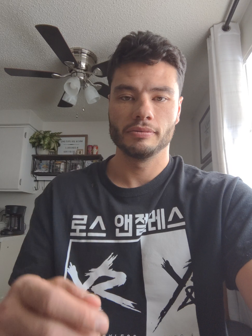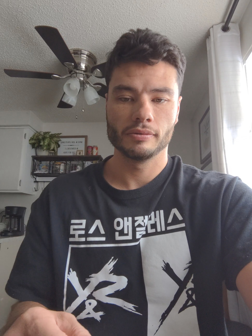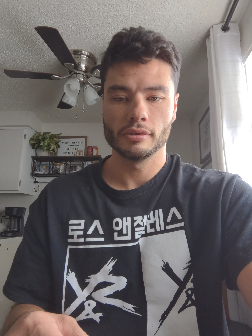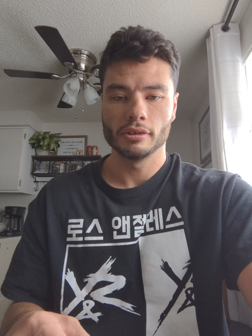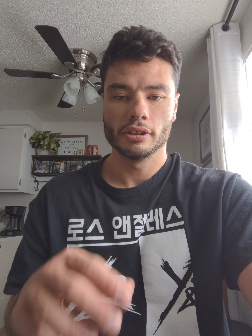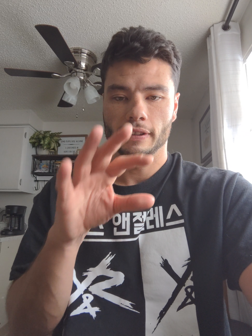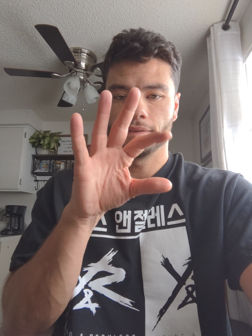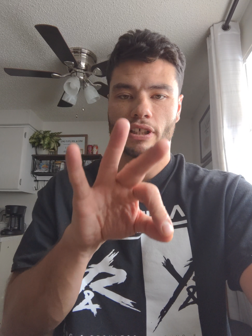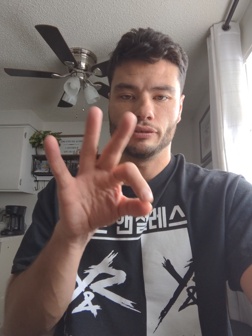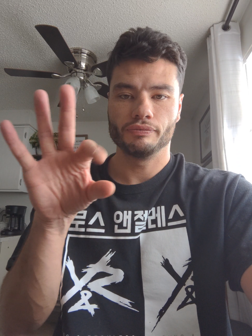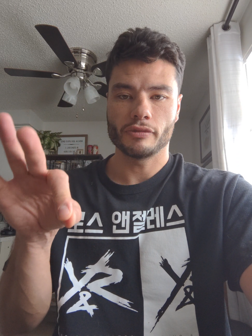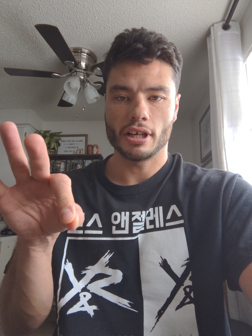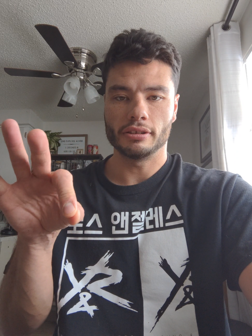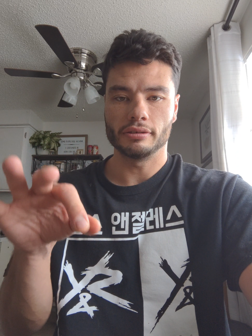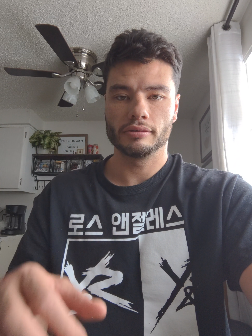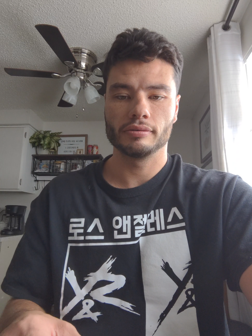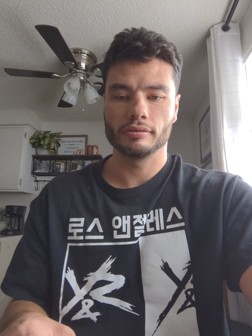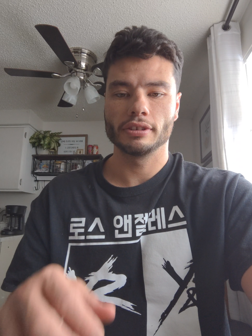french fries